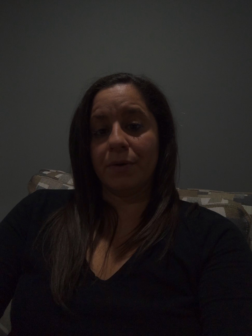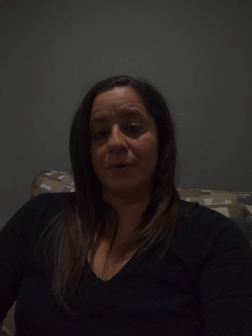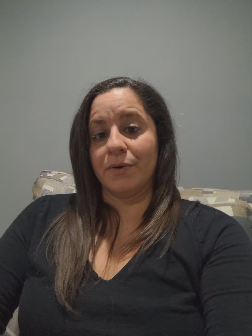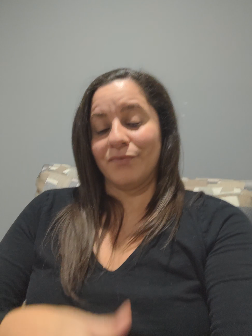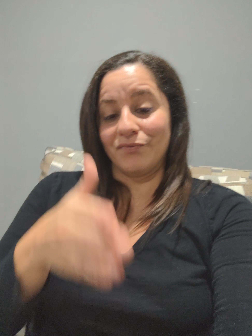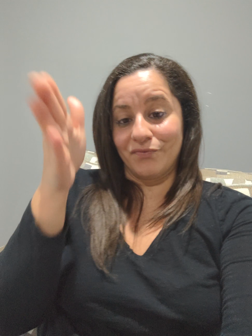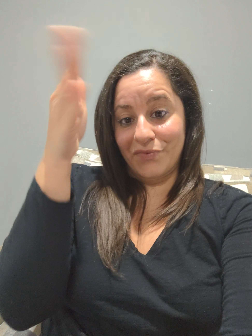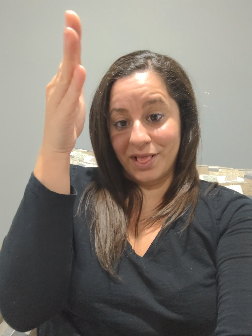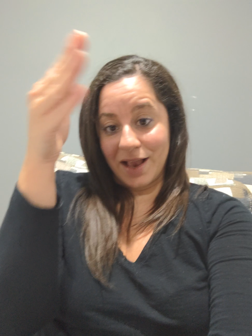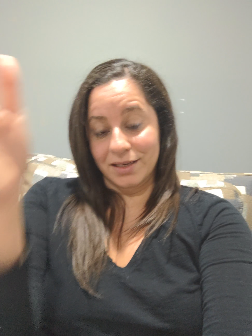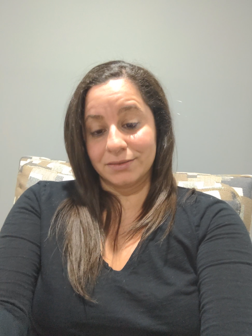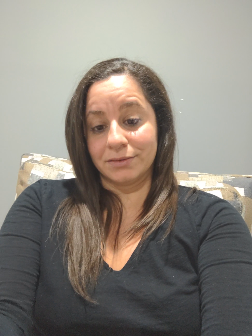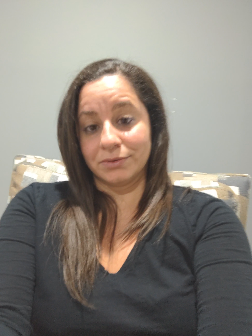flag